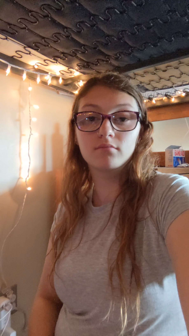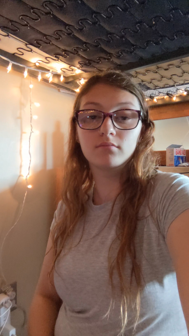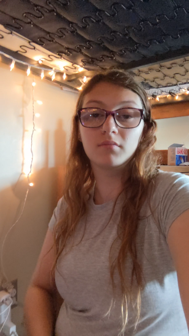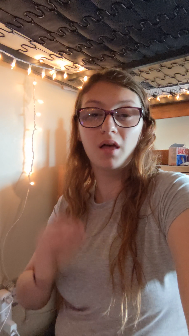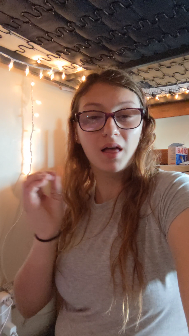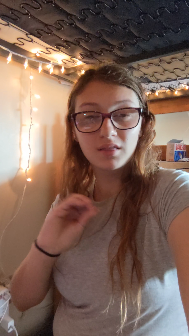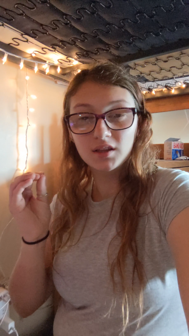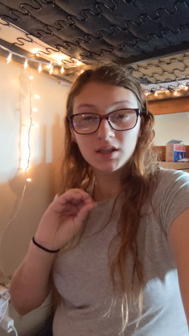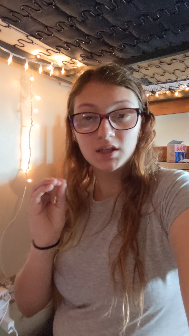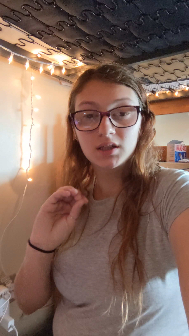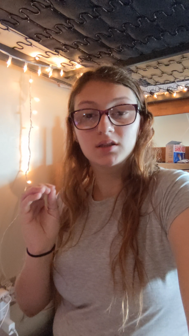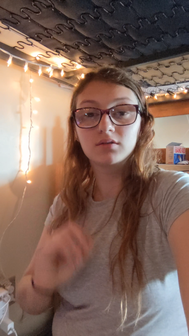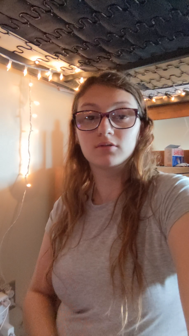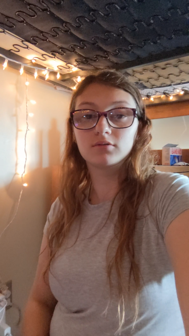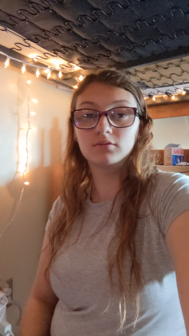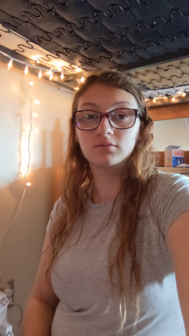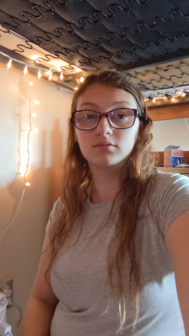none